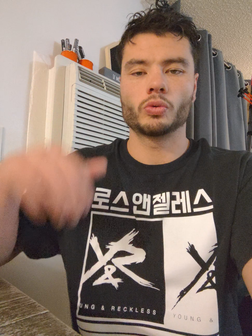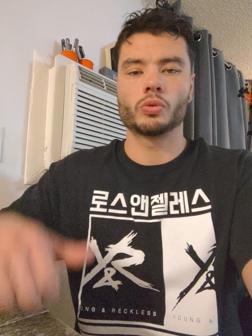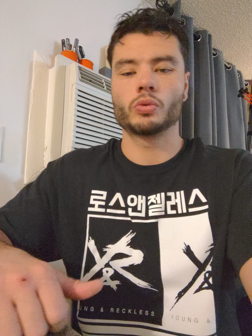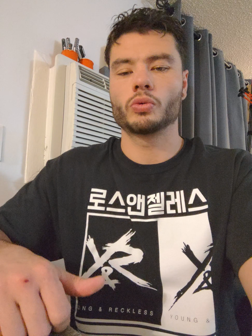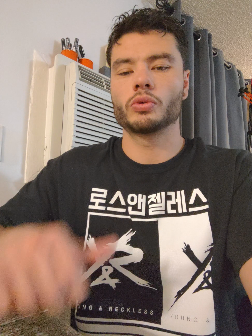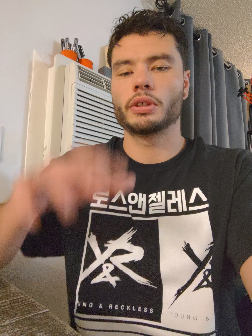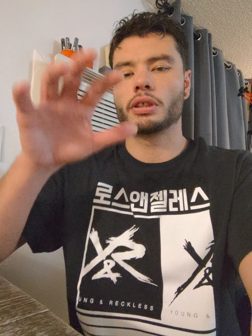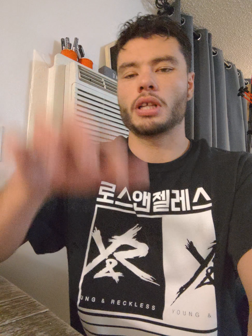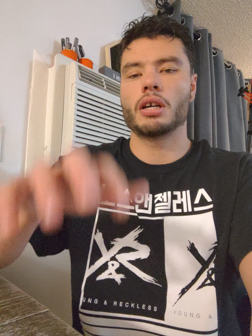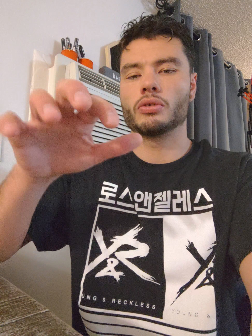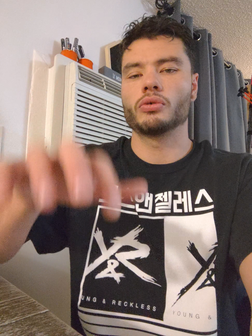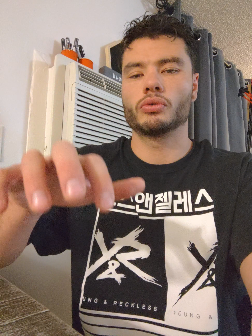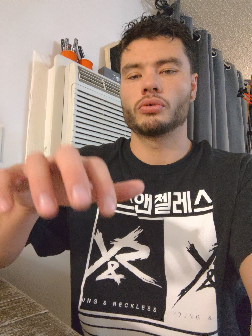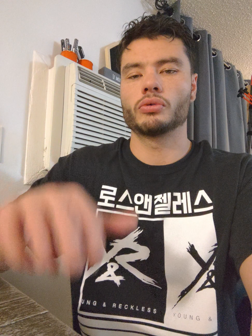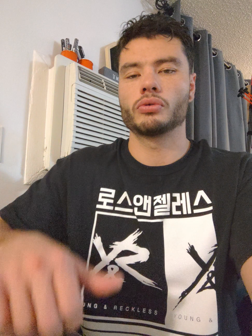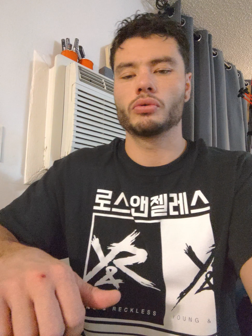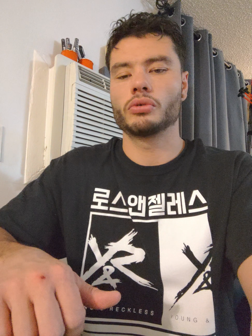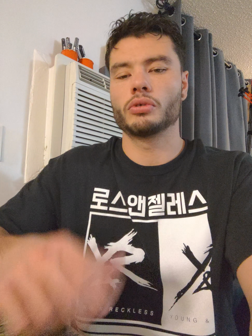alligator